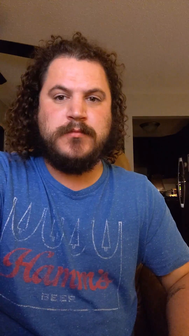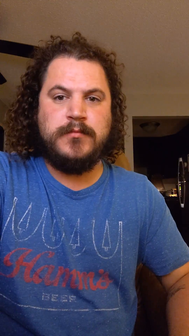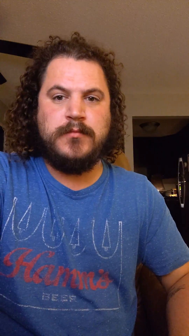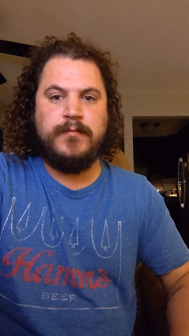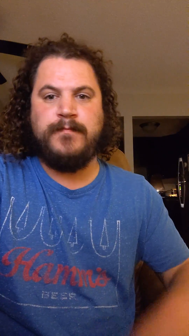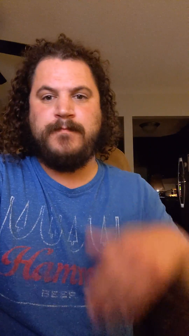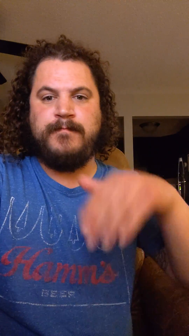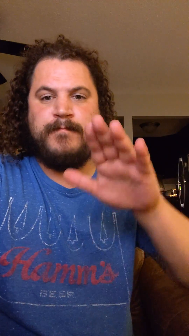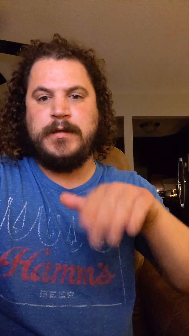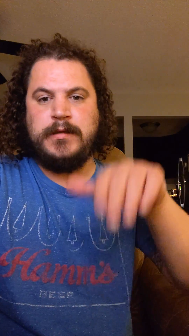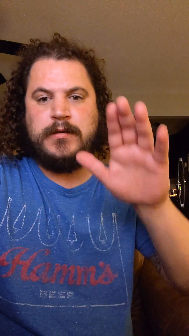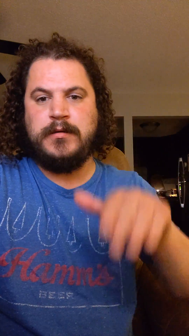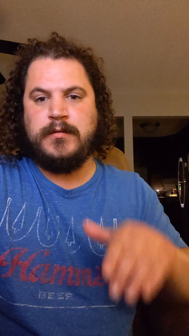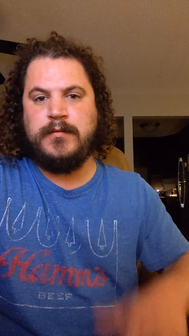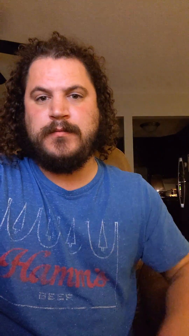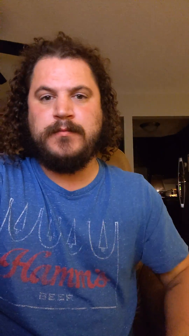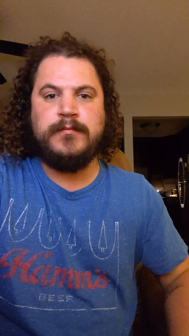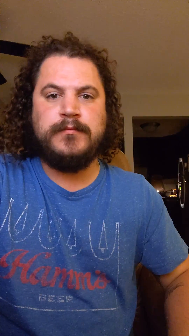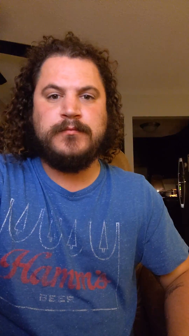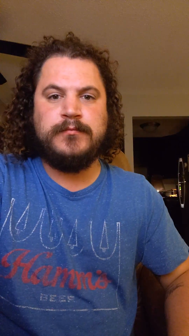paint